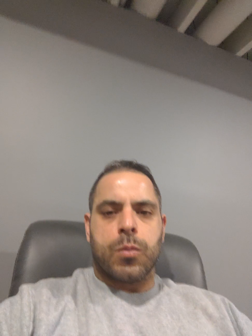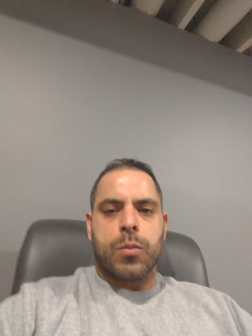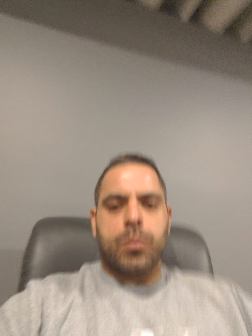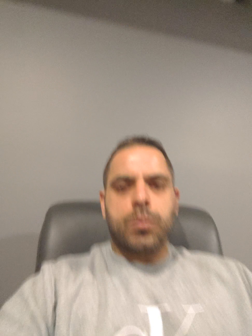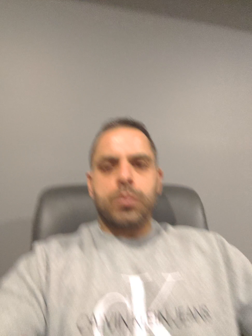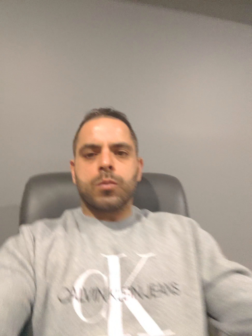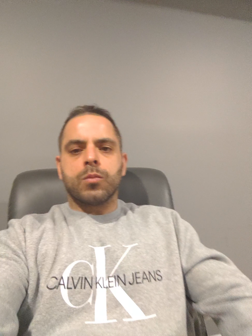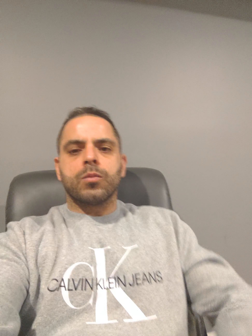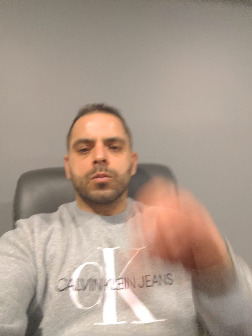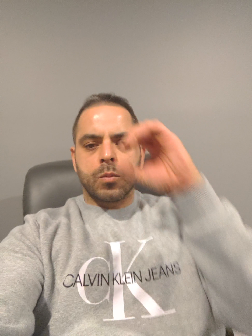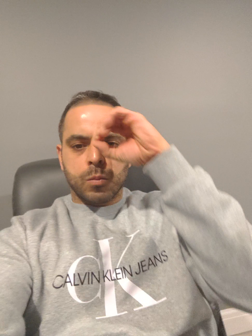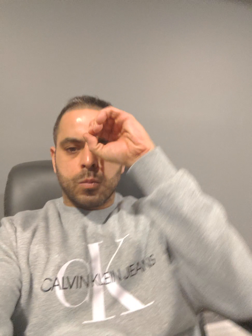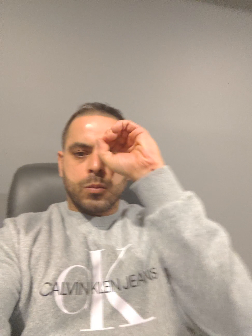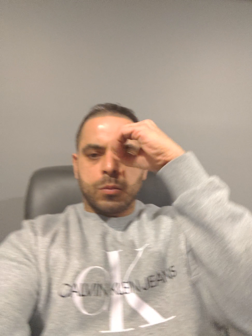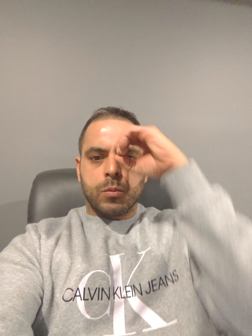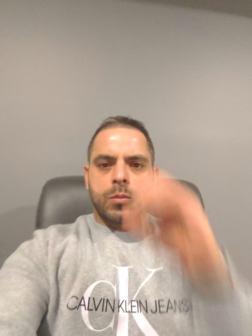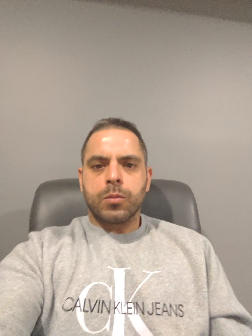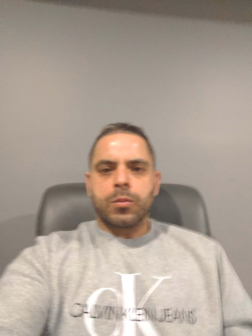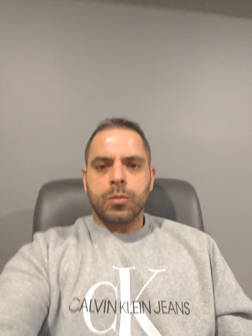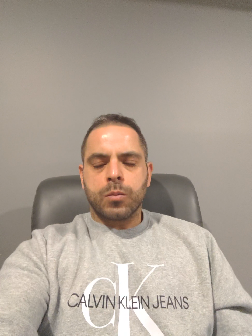owl